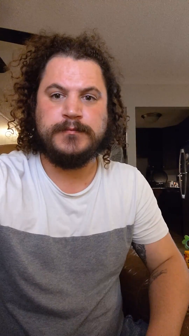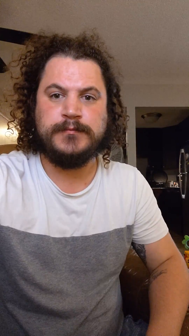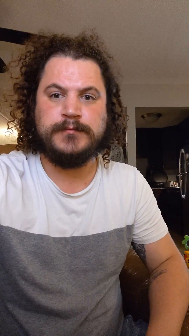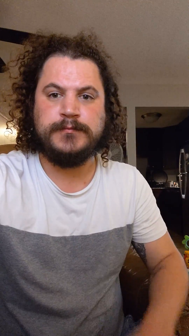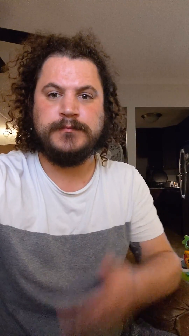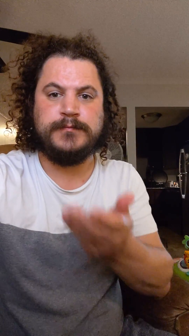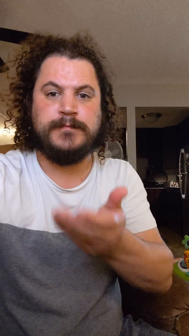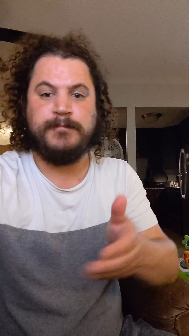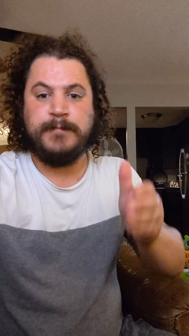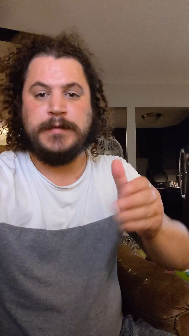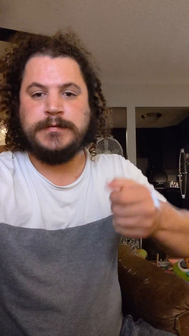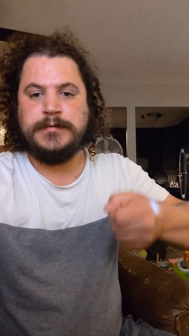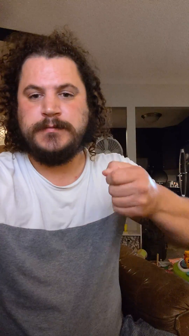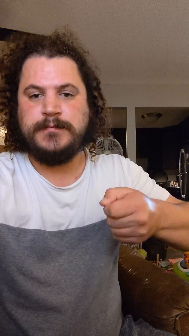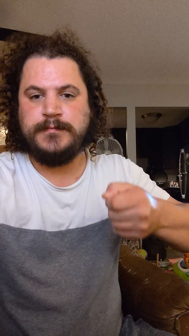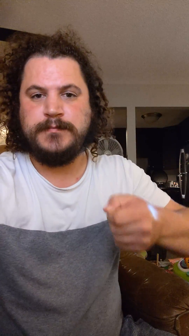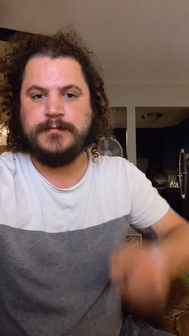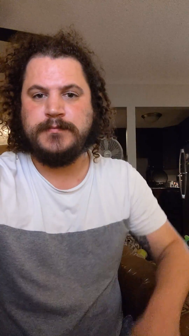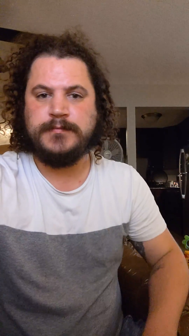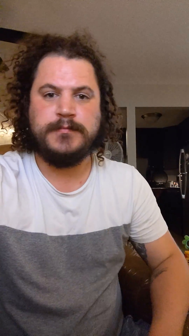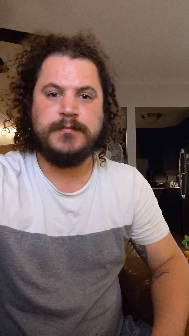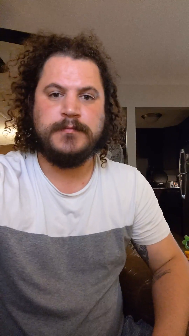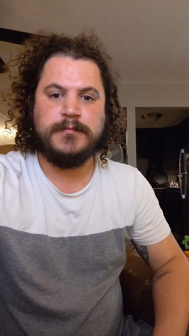basket